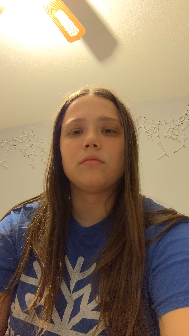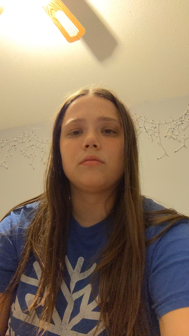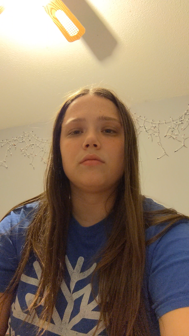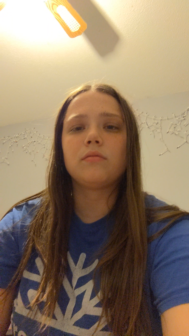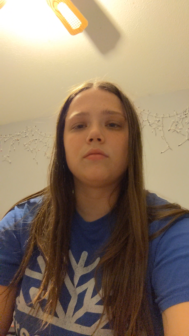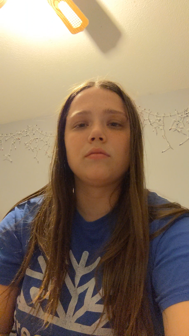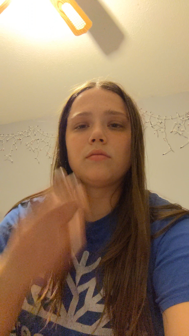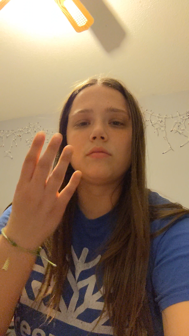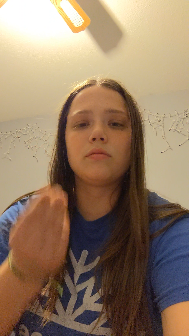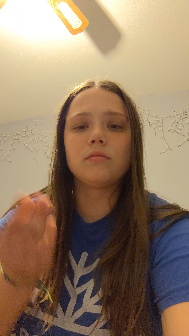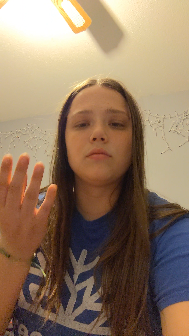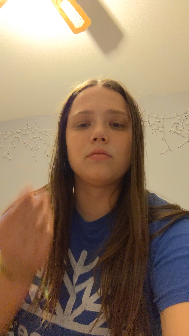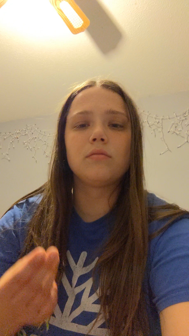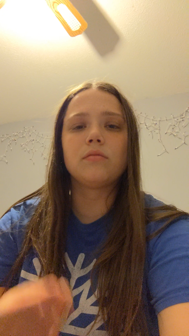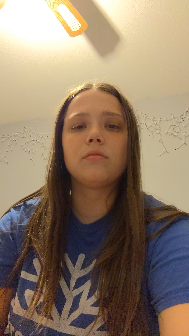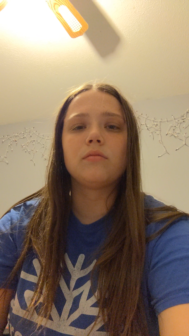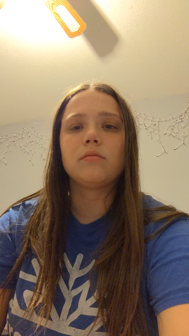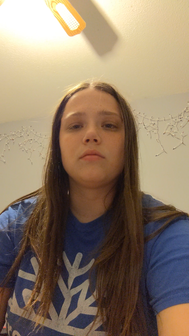gentle